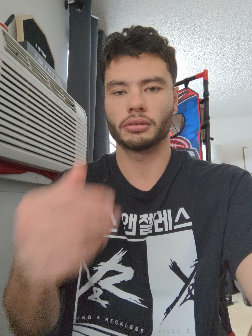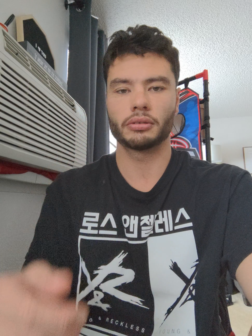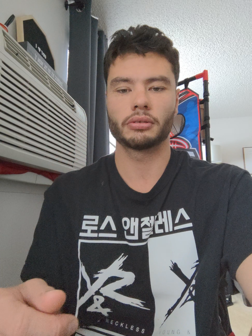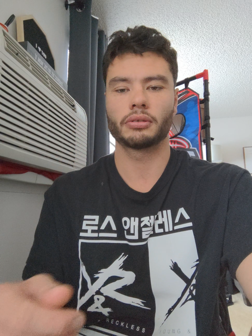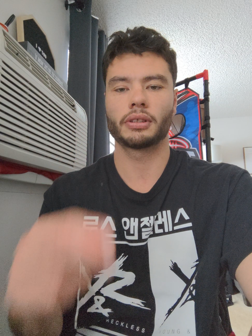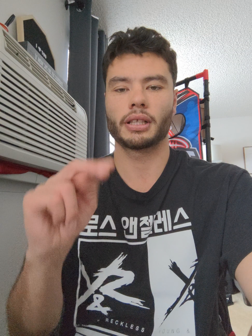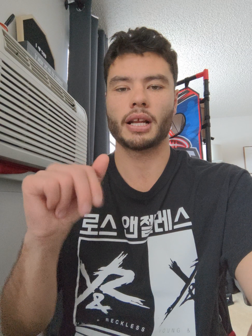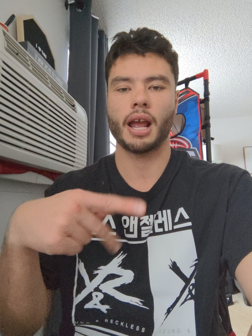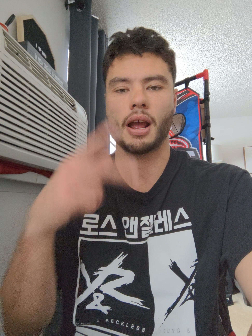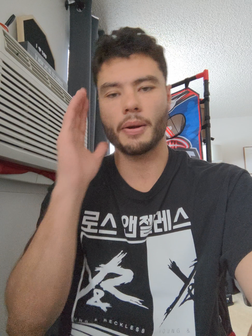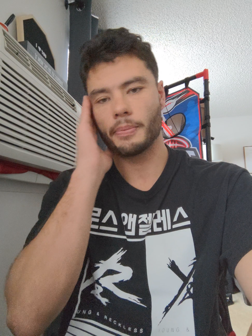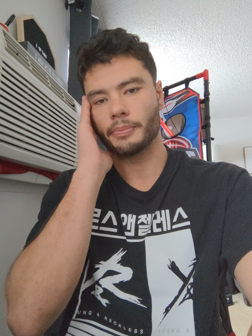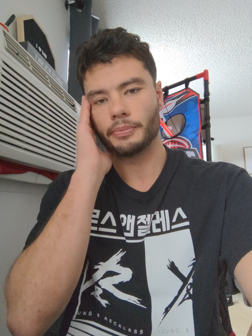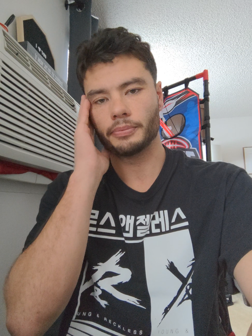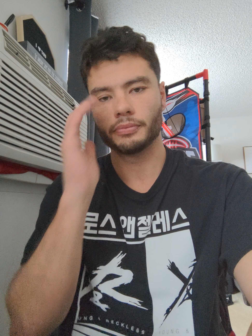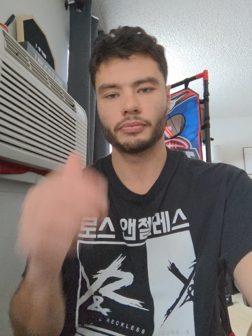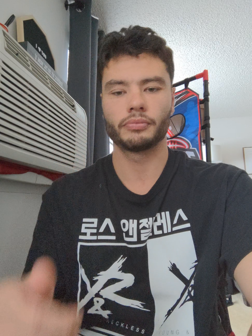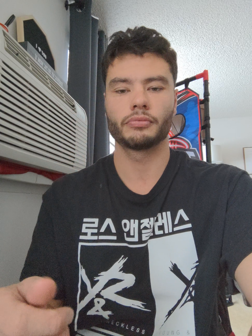nap